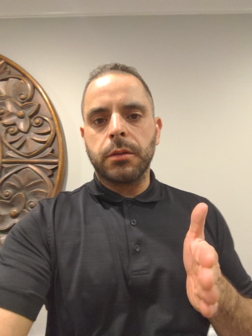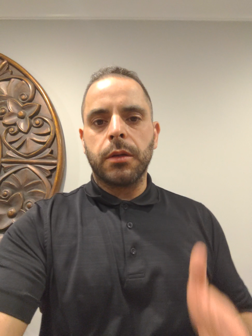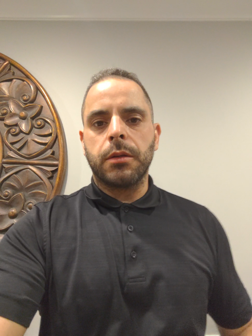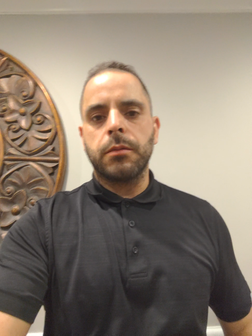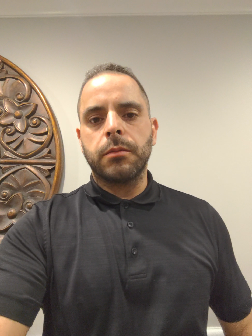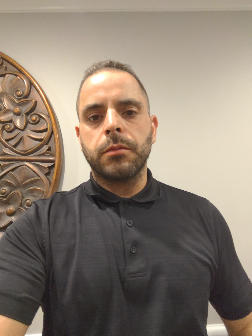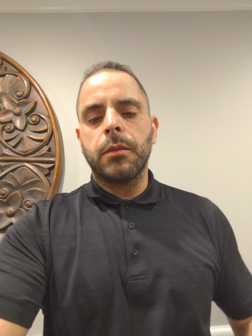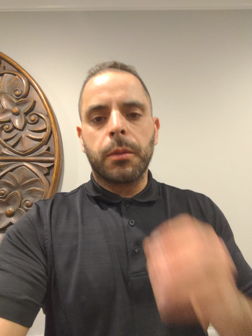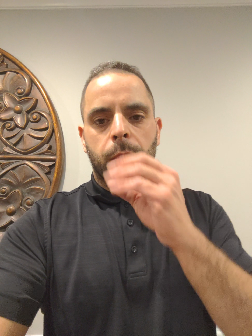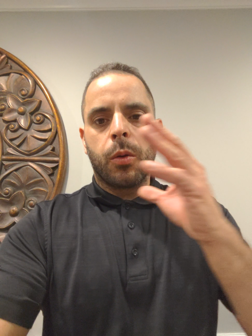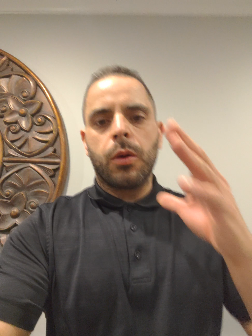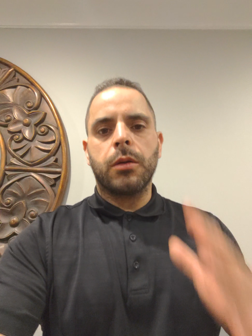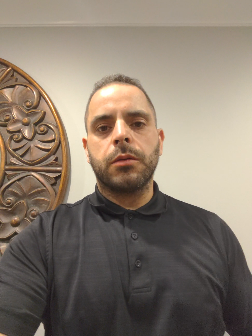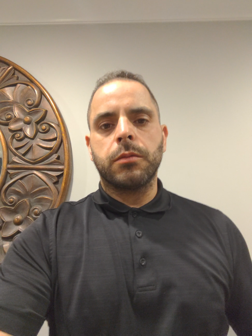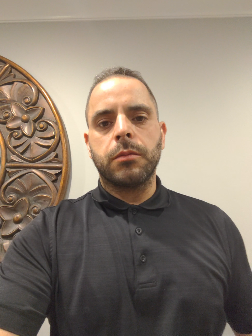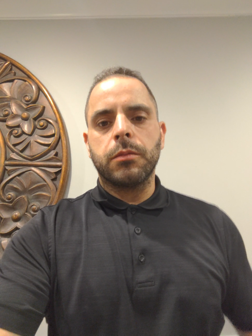balloon